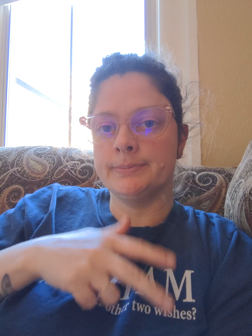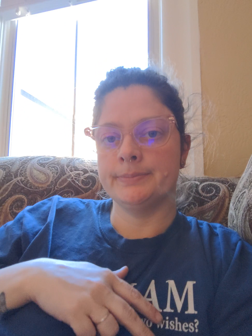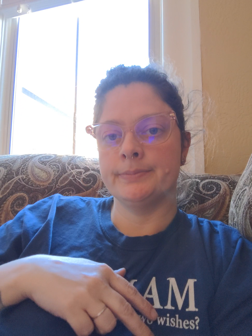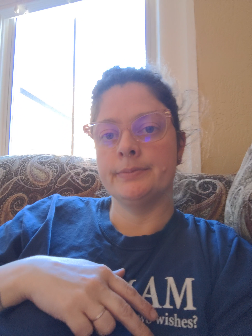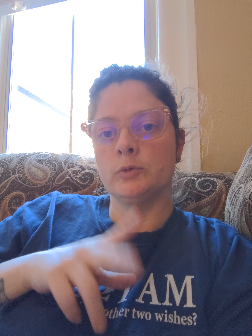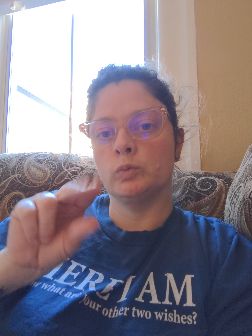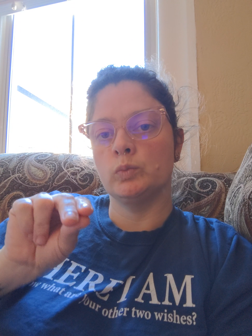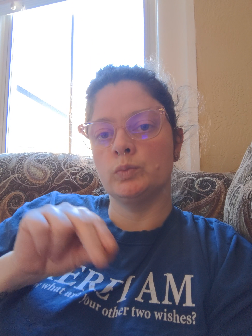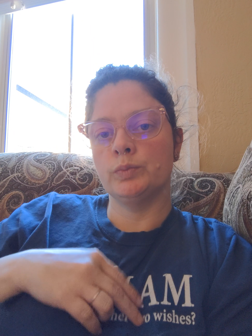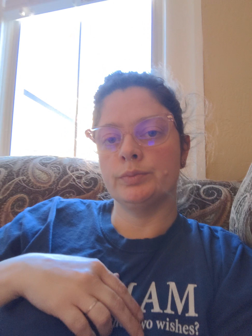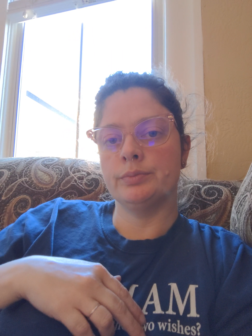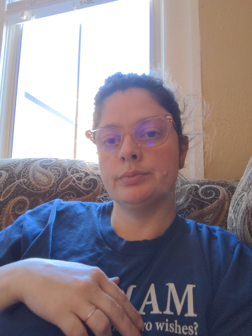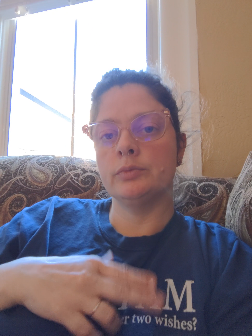no